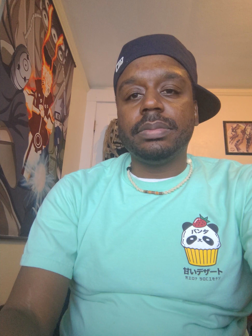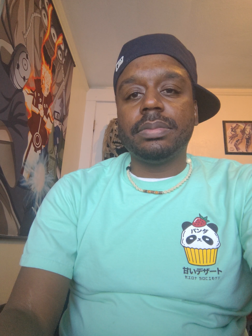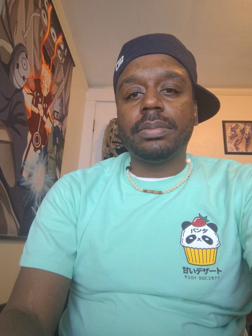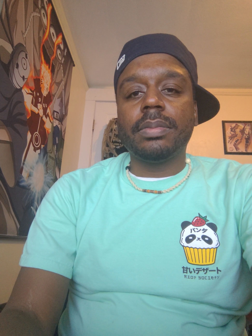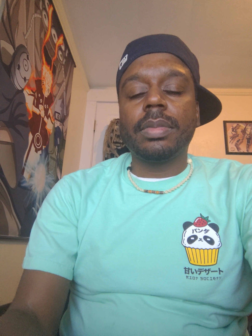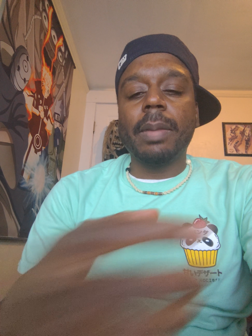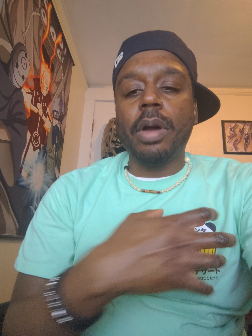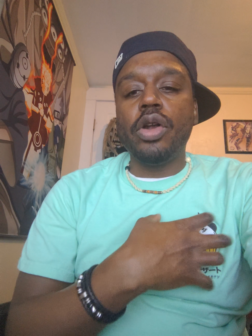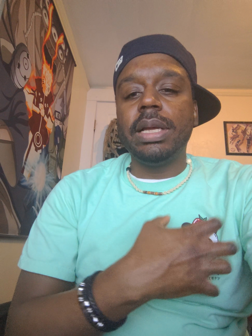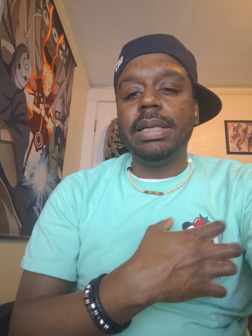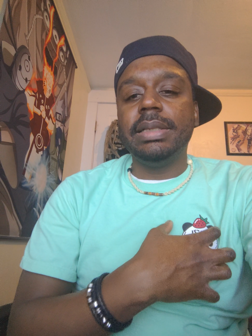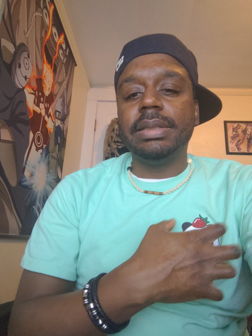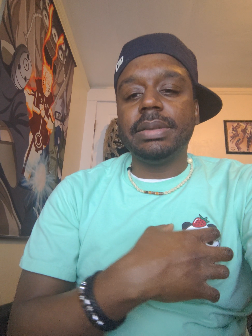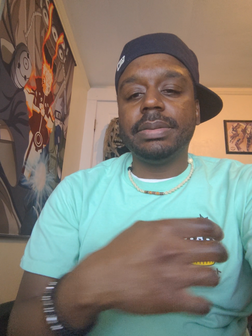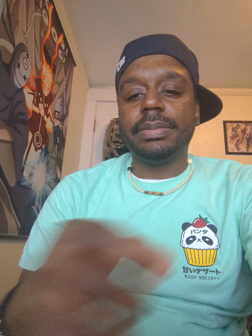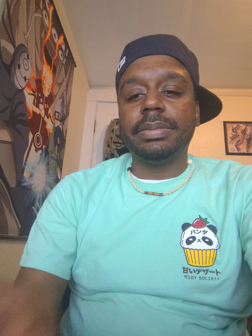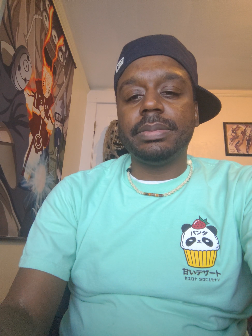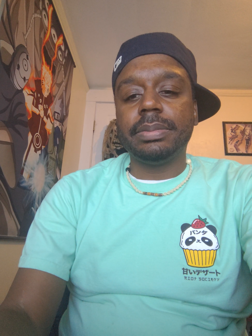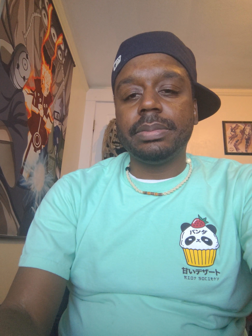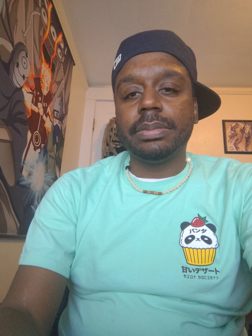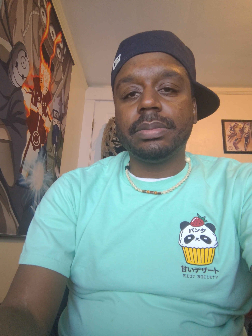police